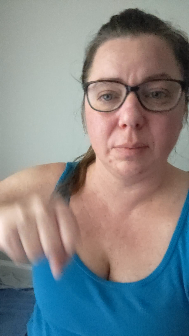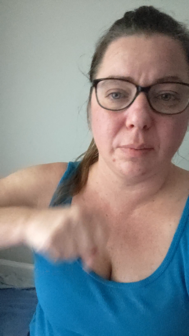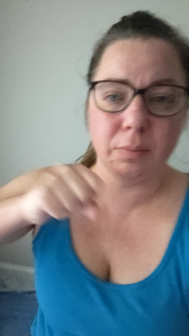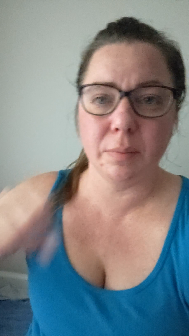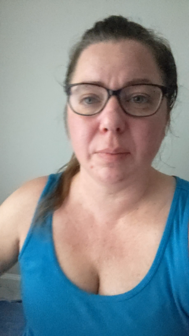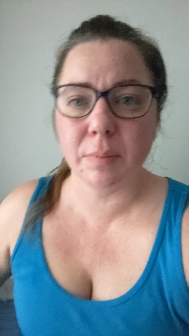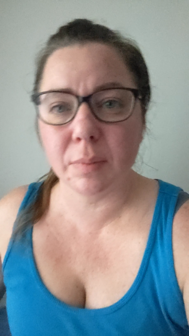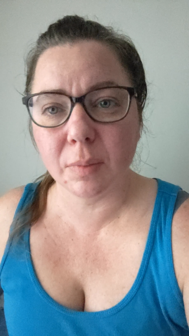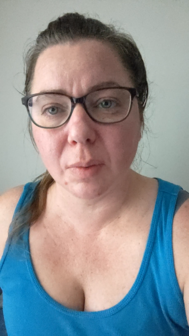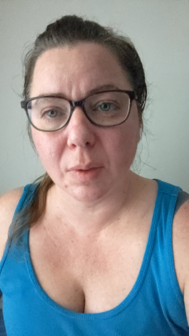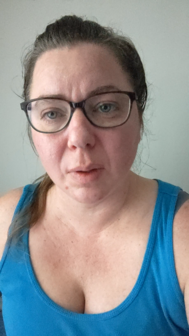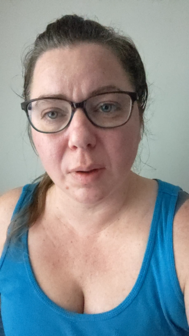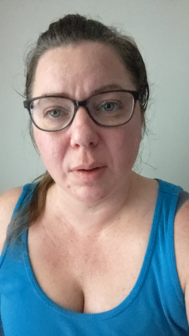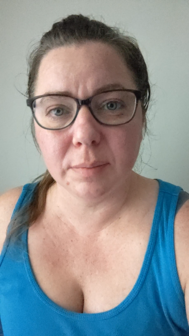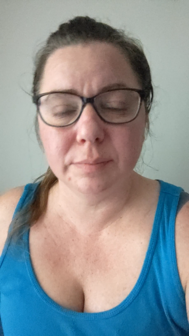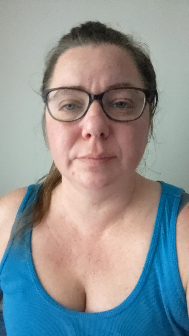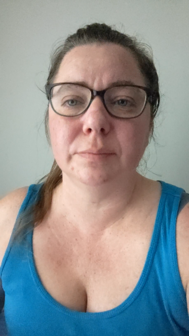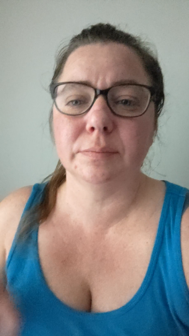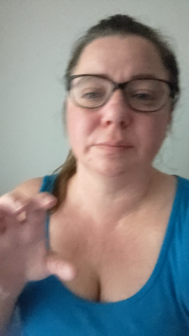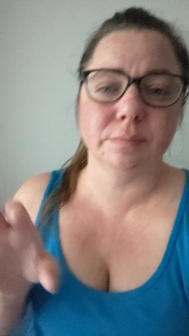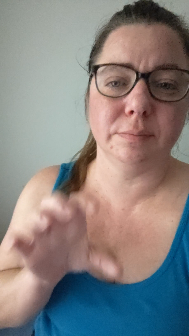does